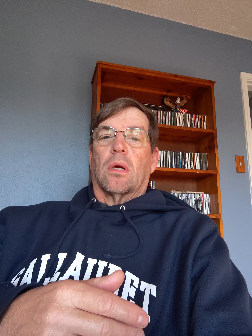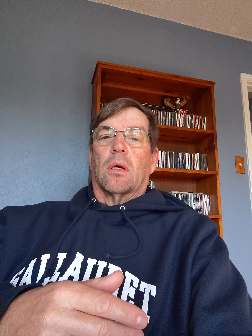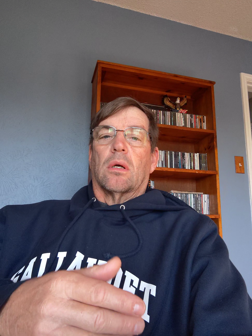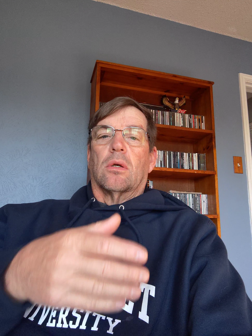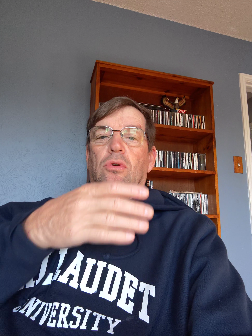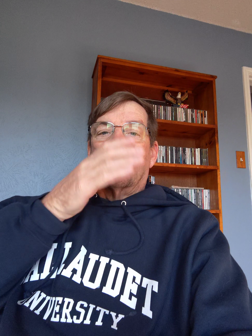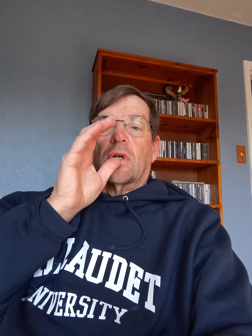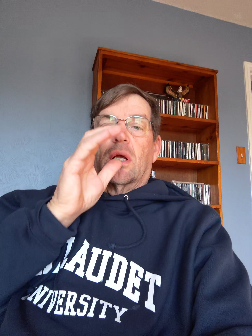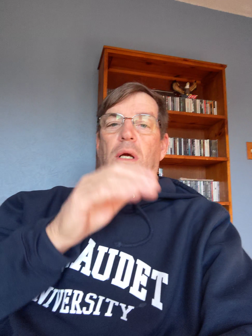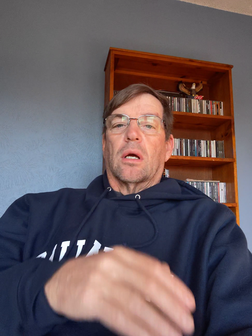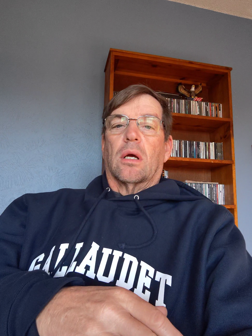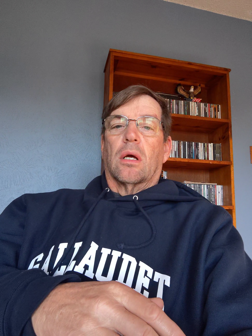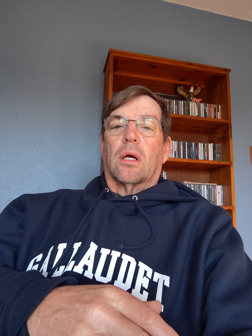drink